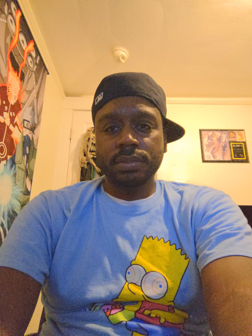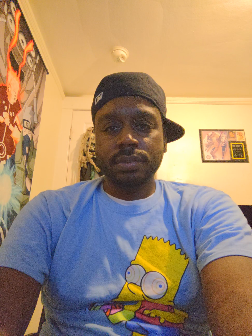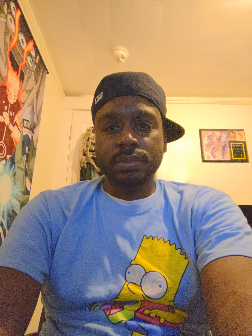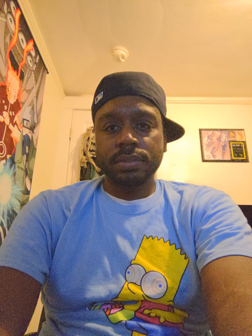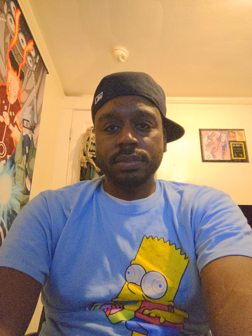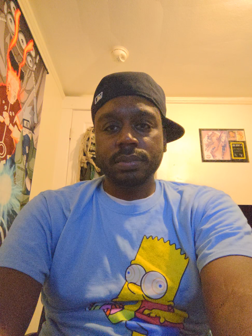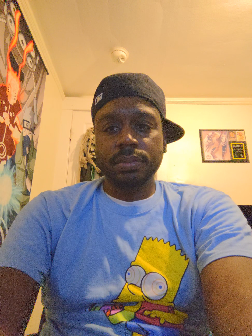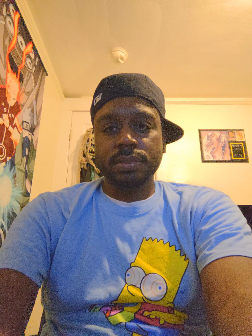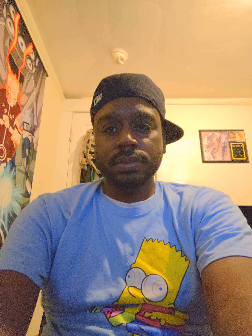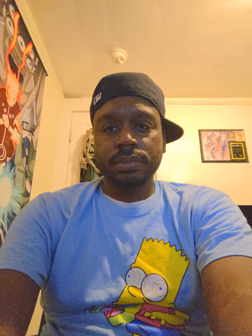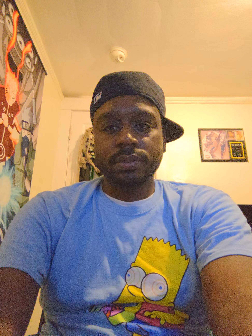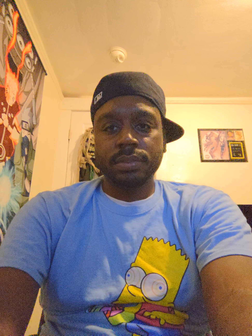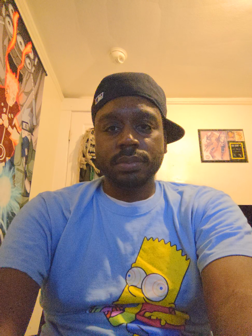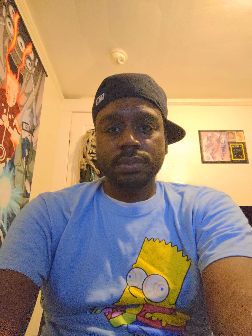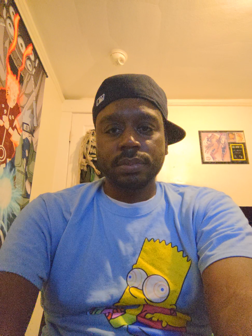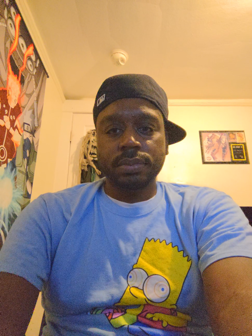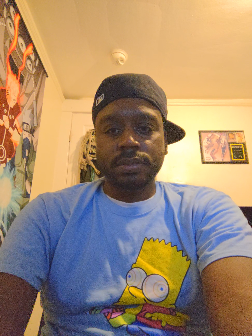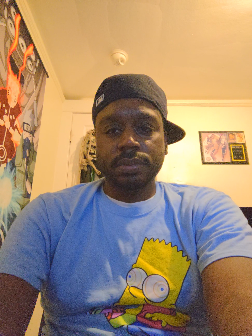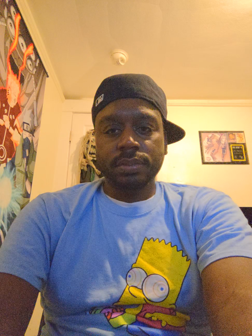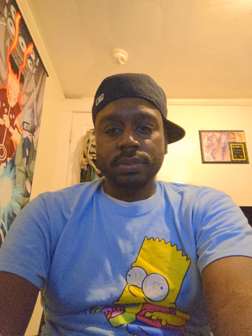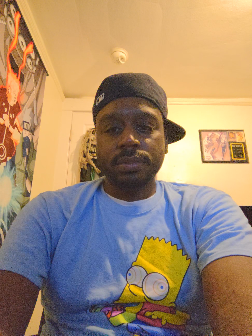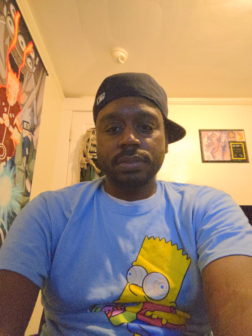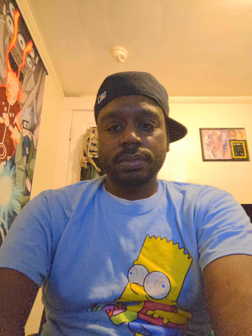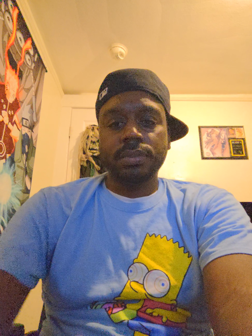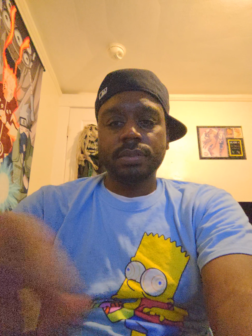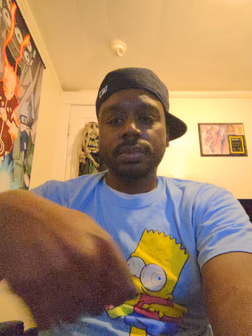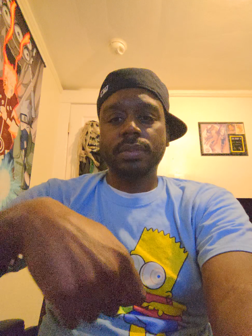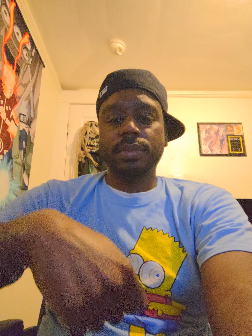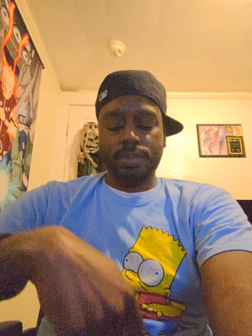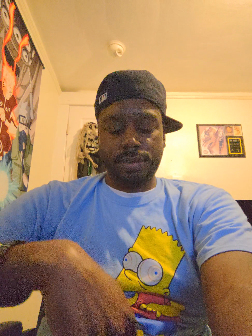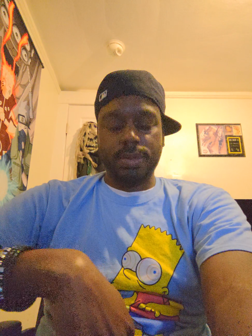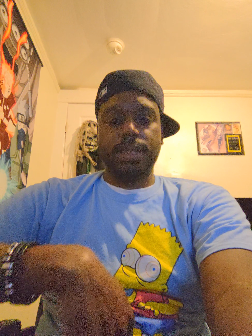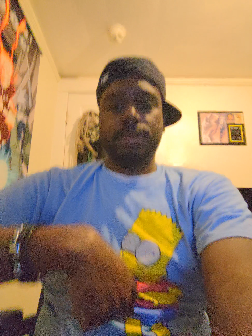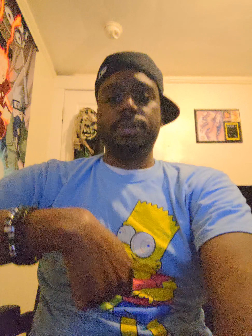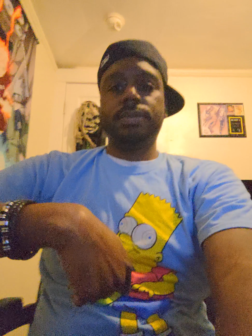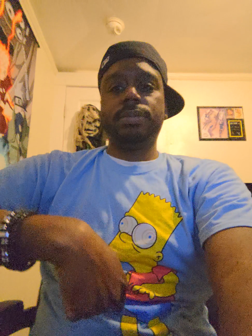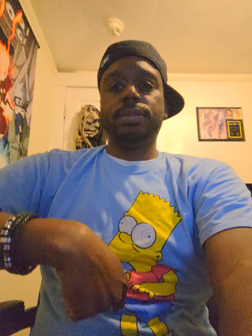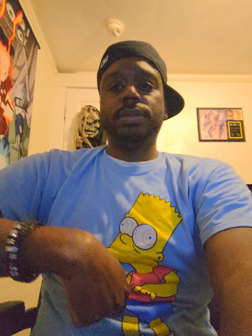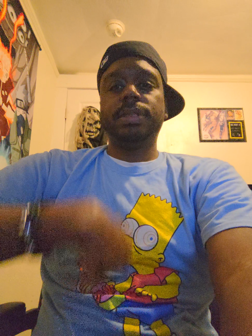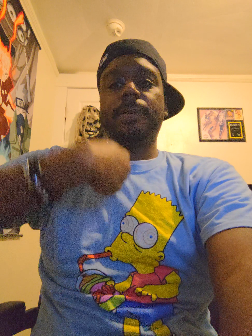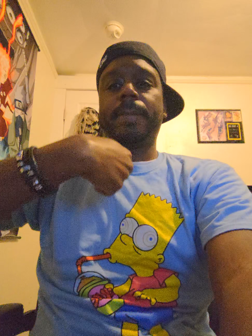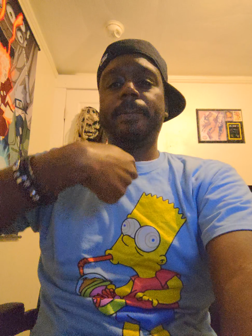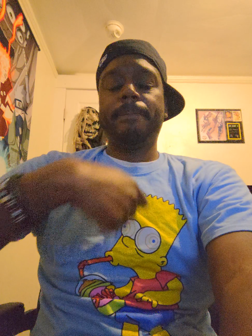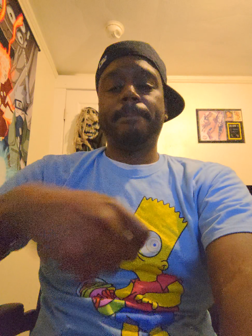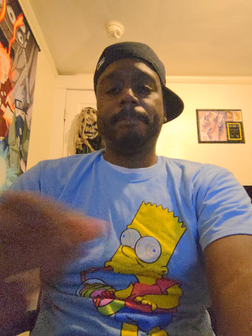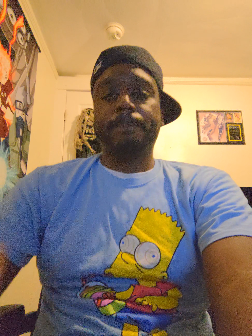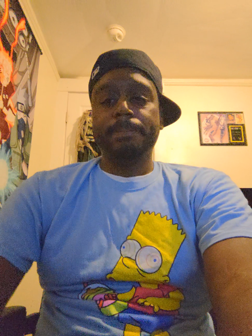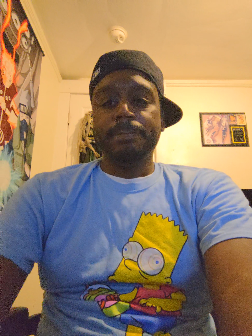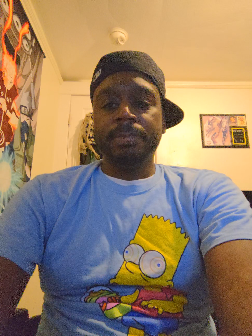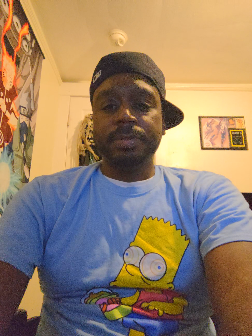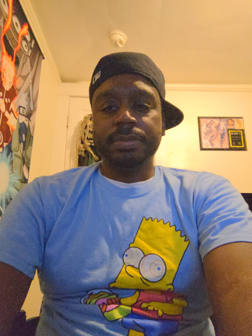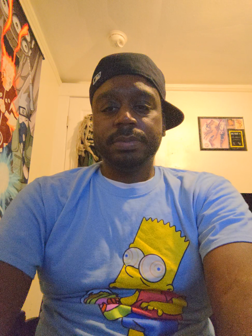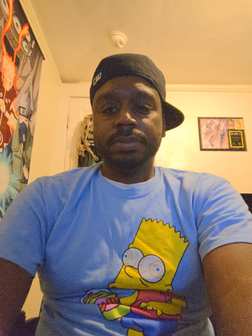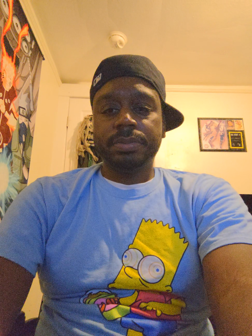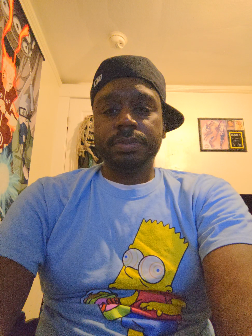zipper